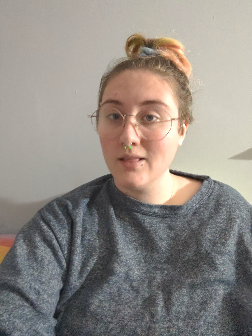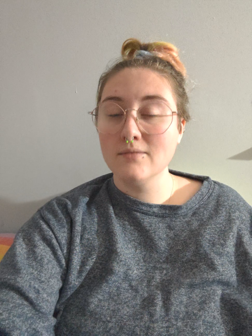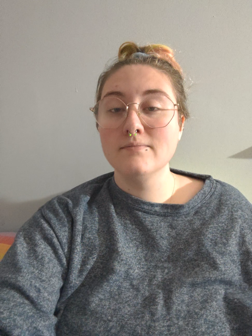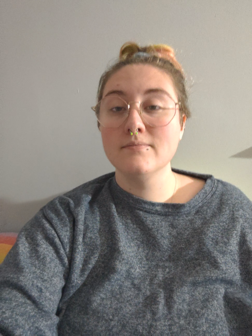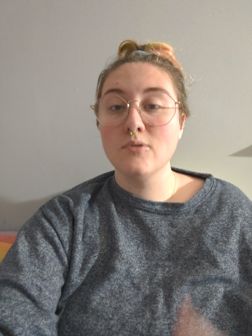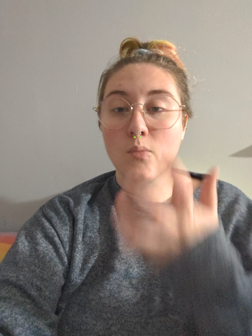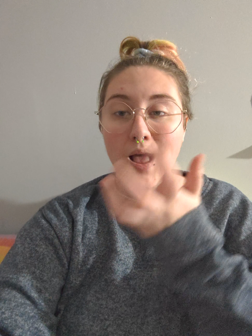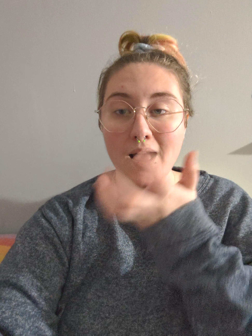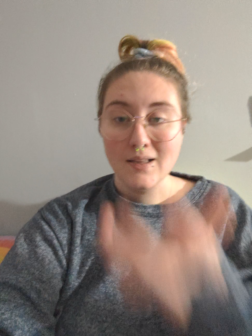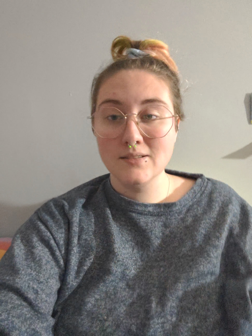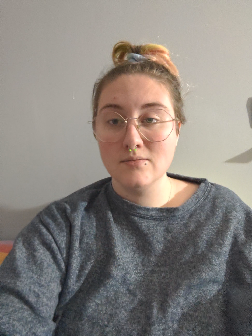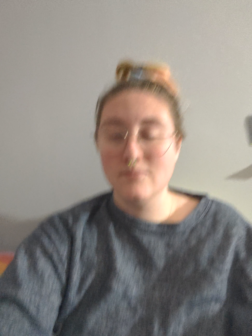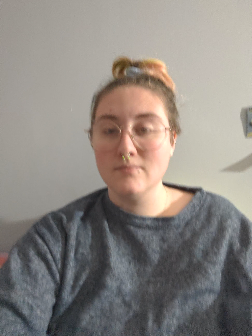grass